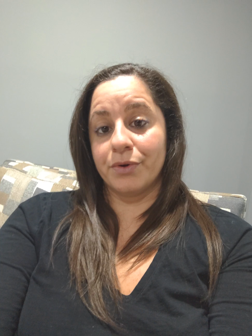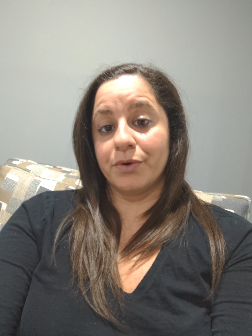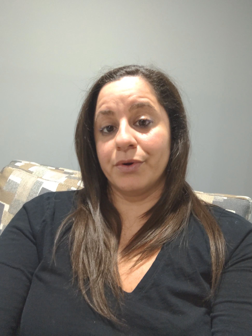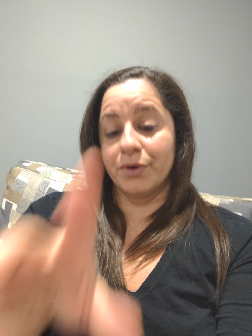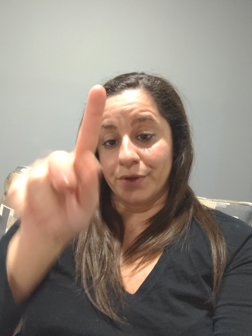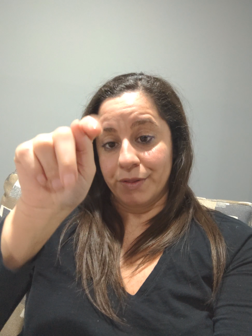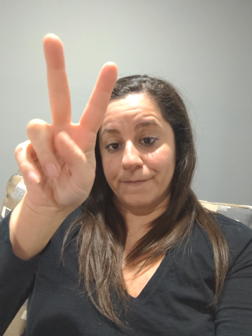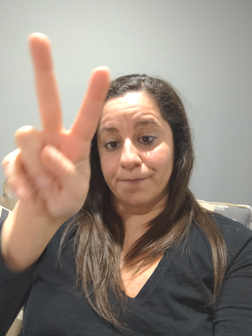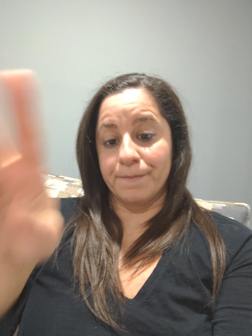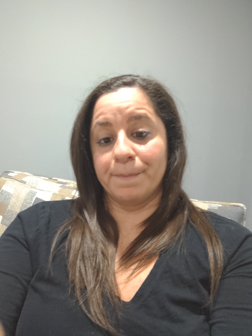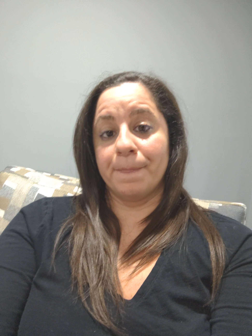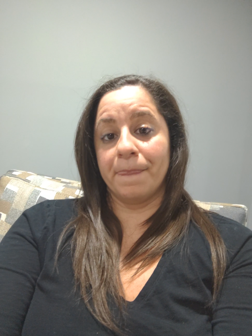TV